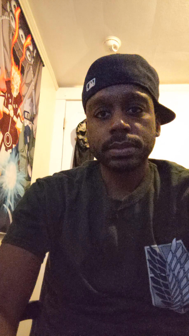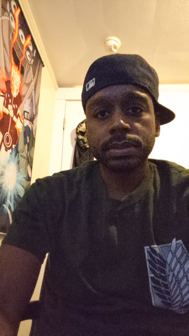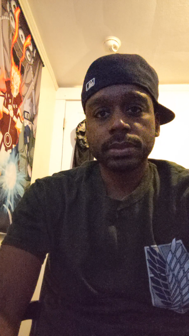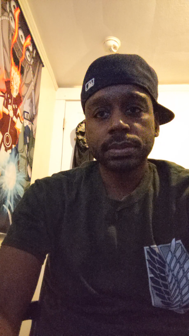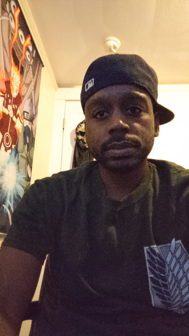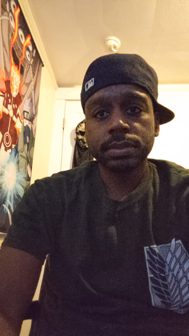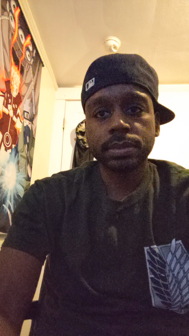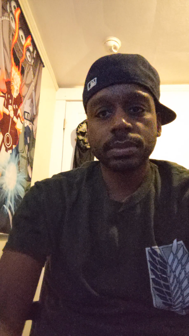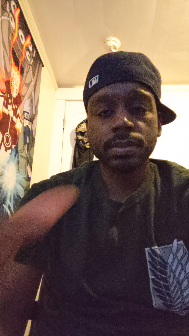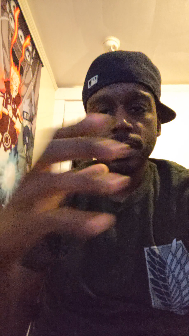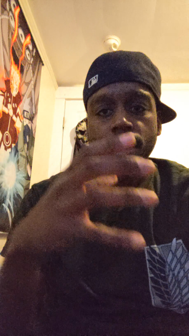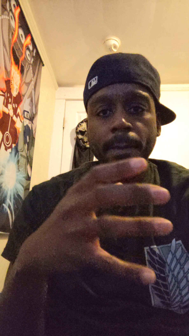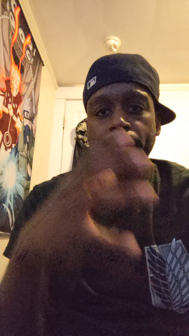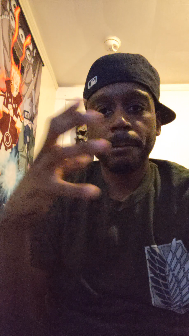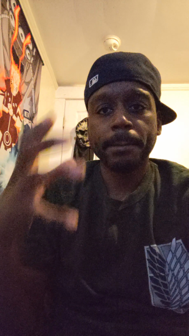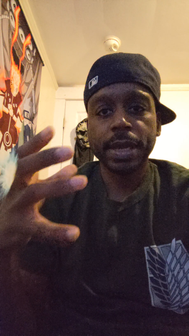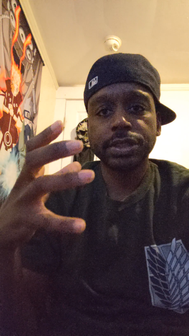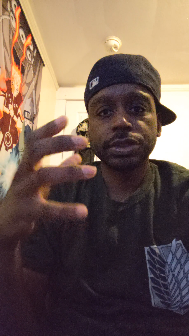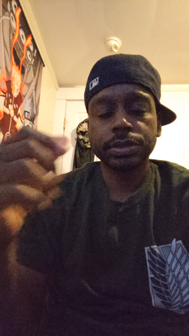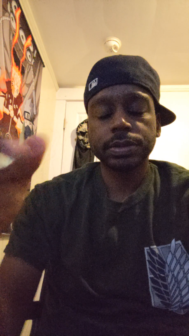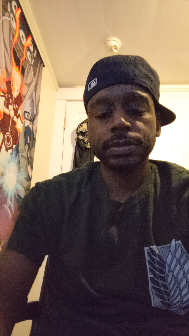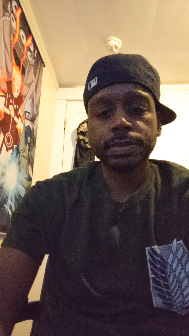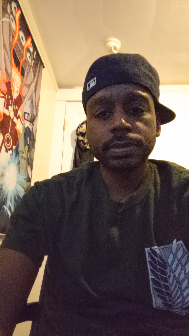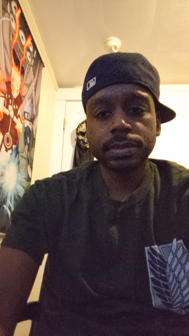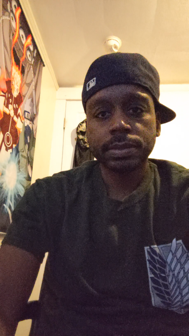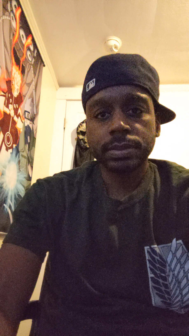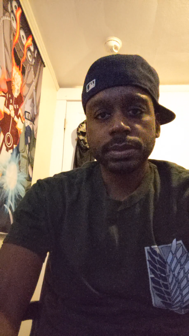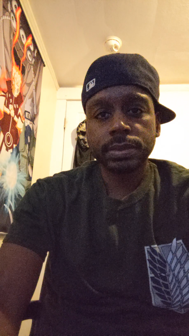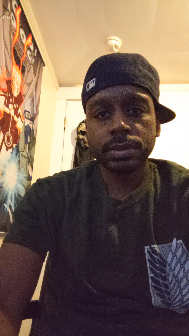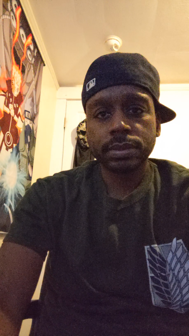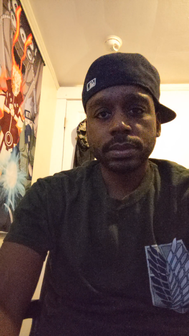much